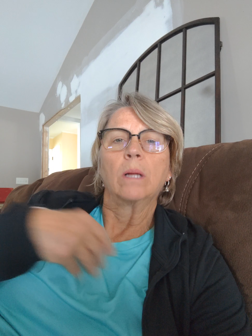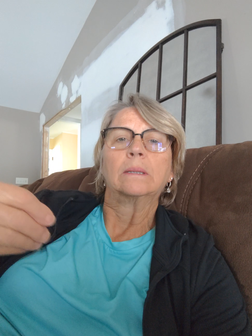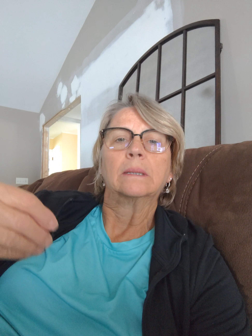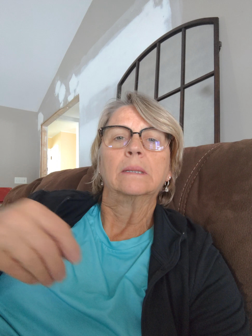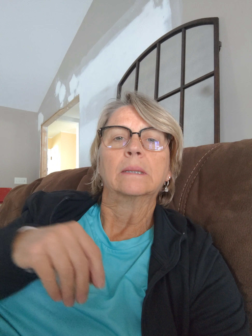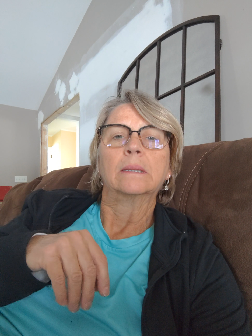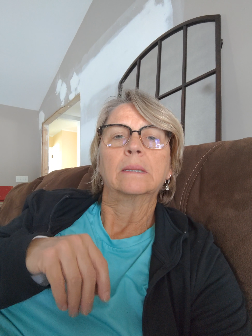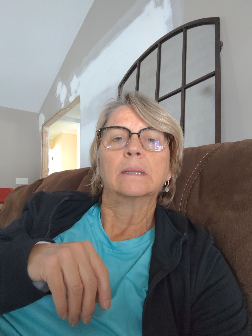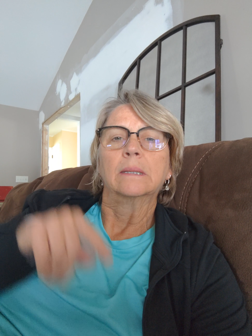white